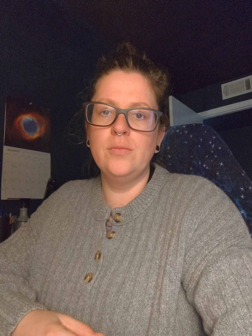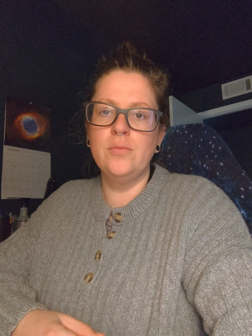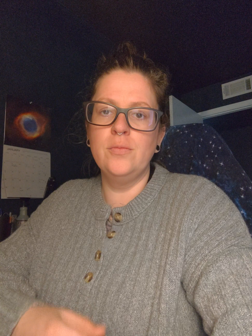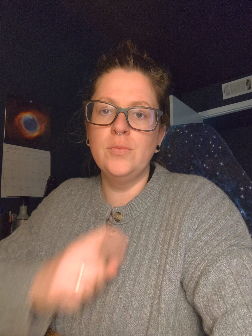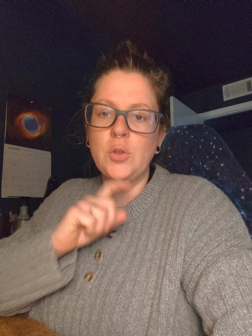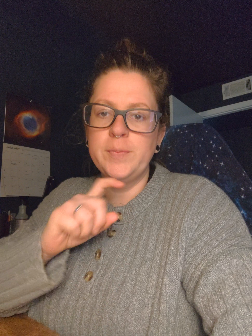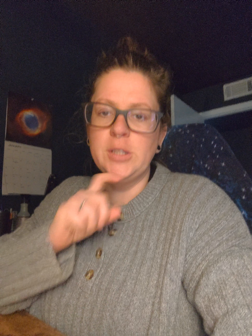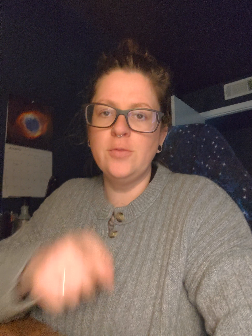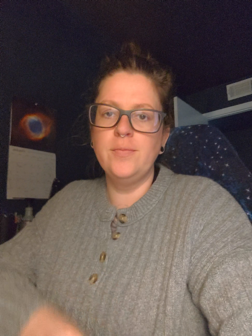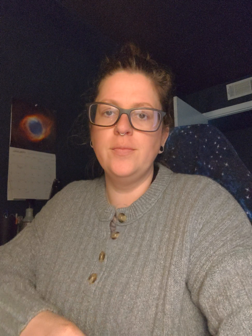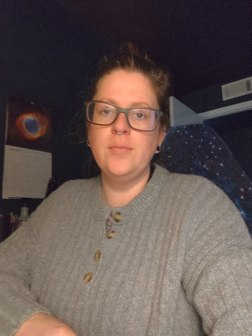garbage